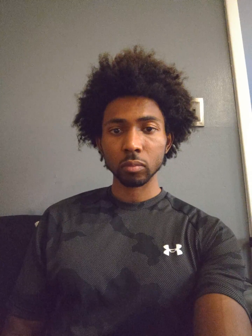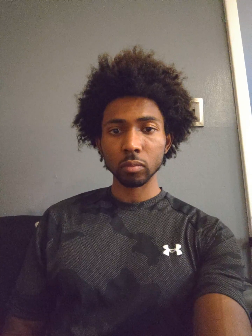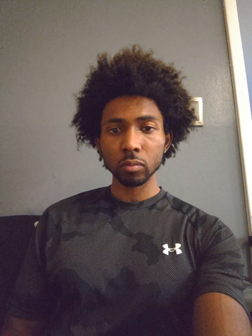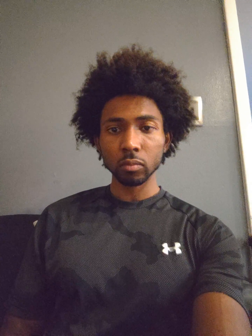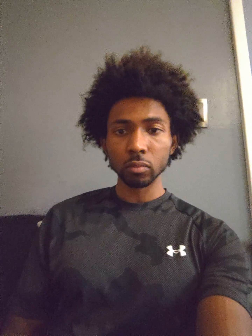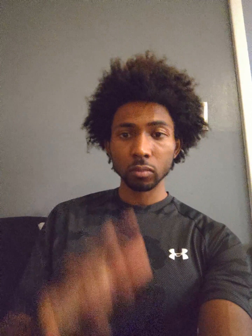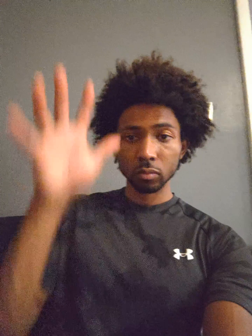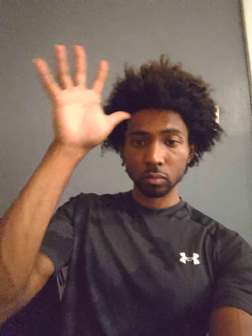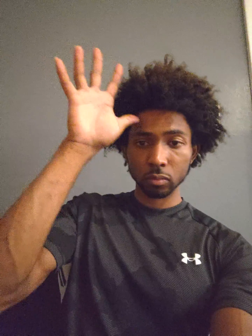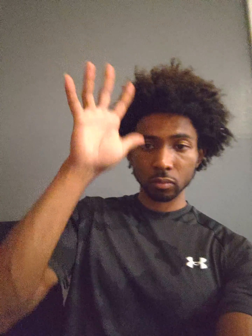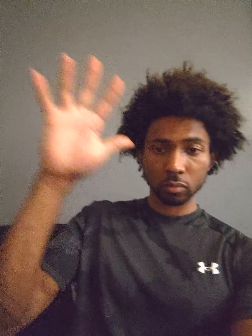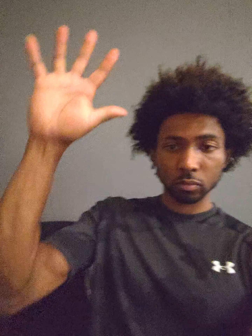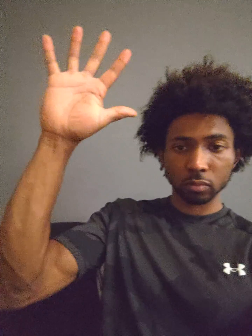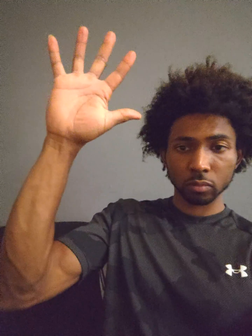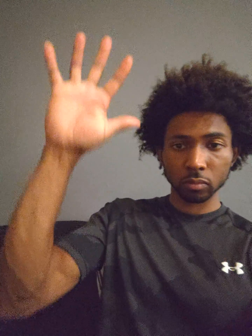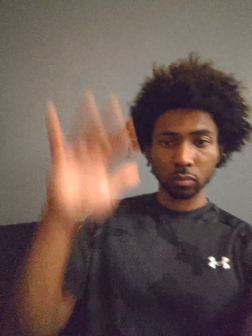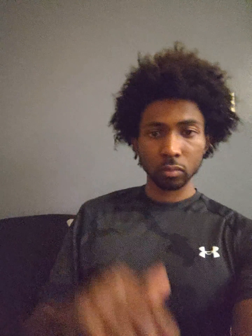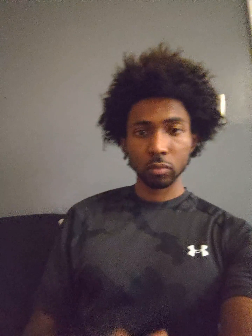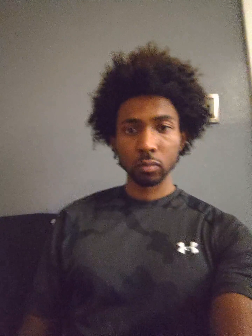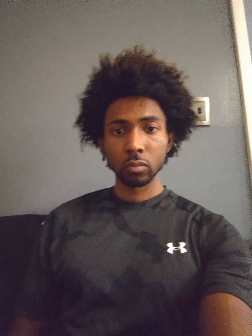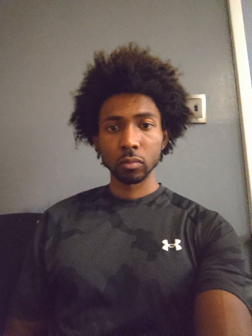deer